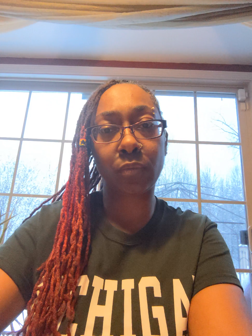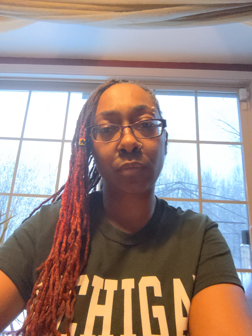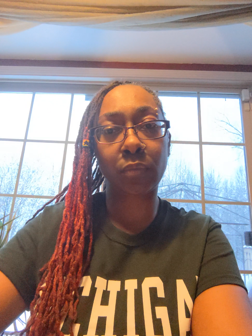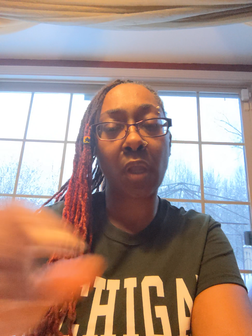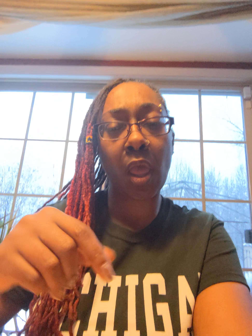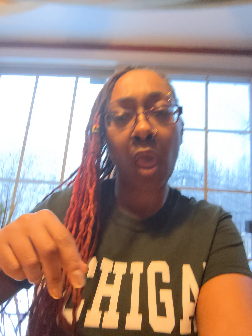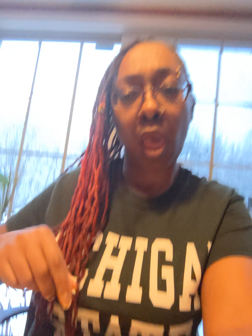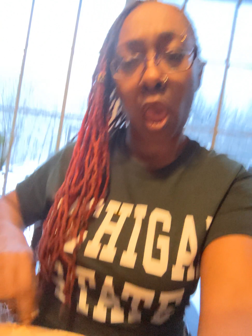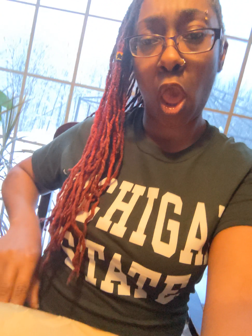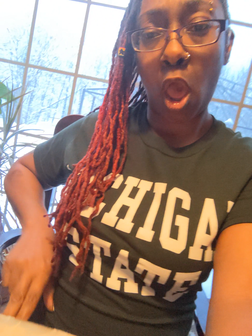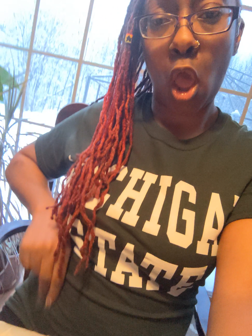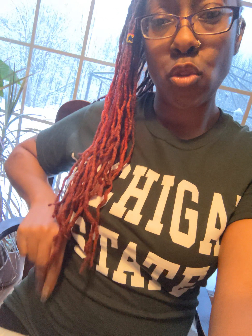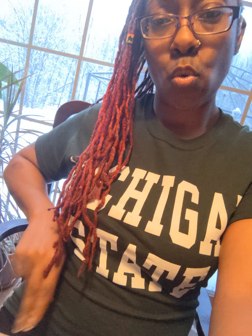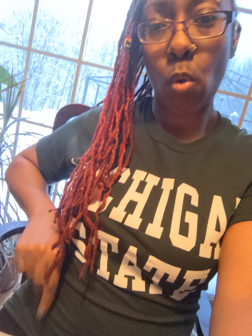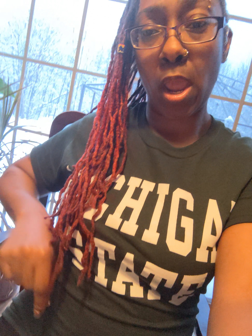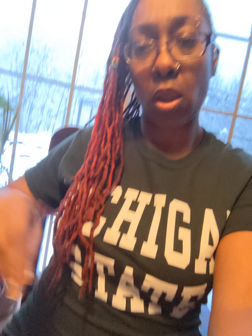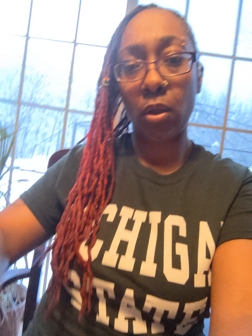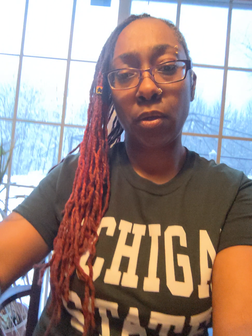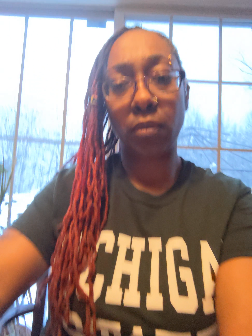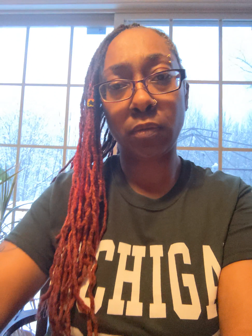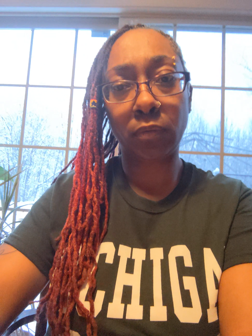underwear